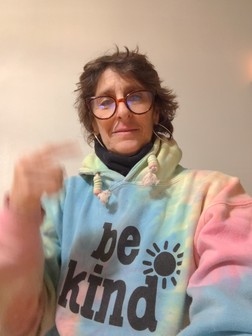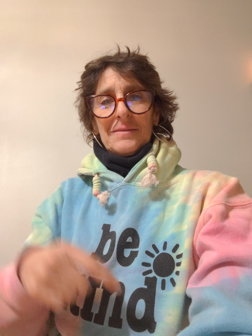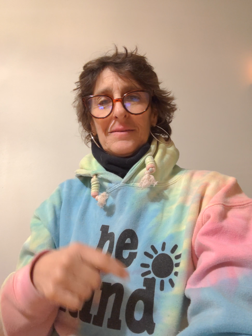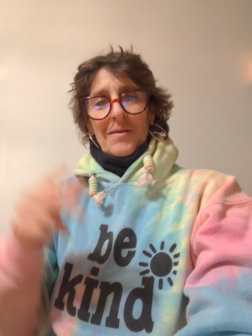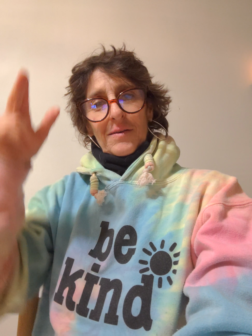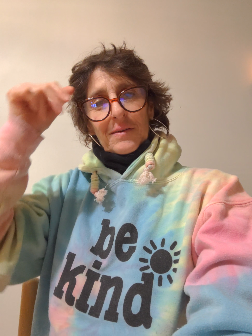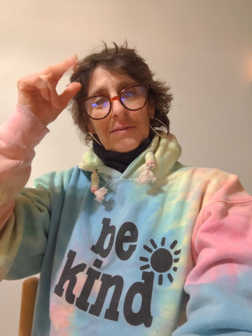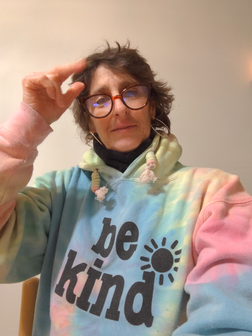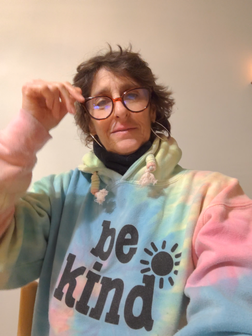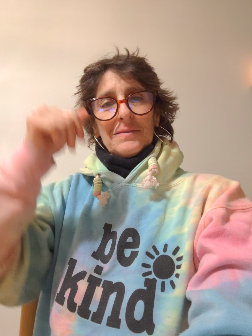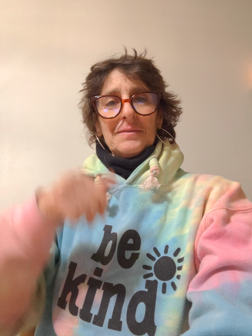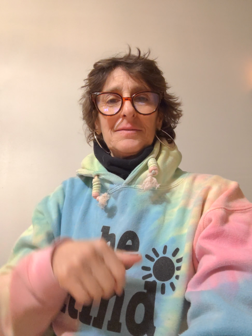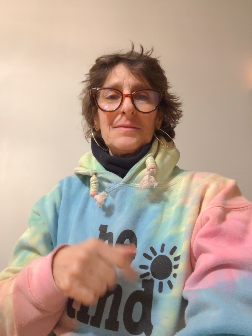horse